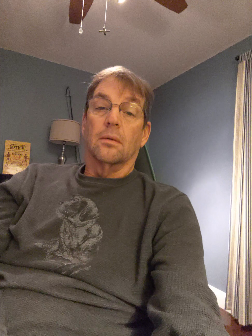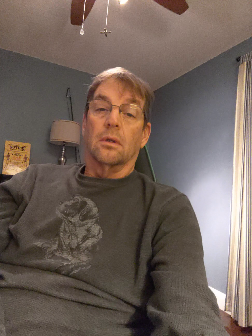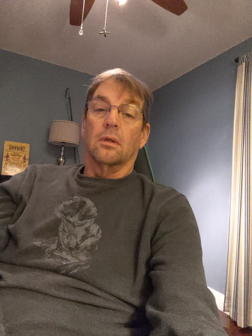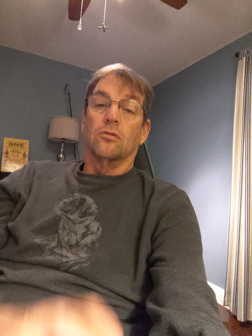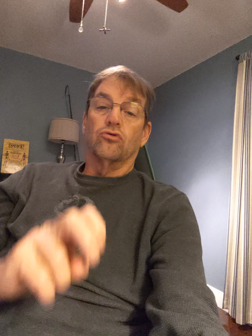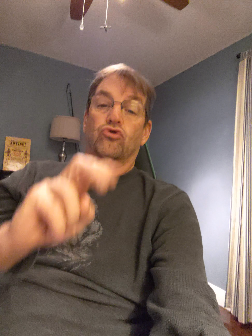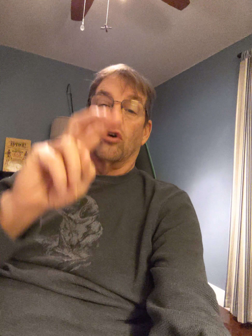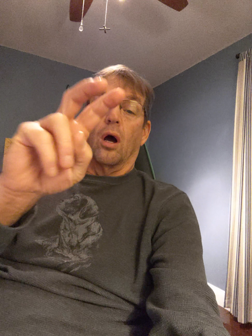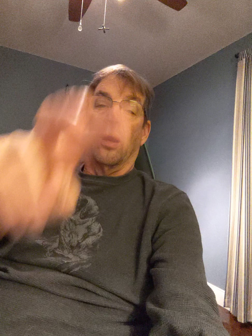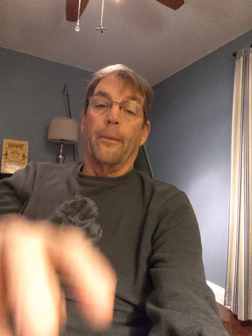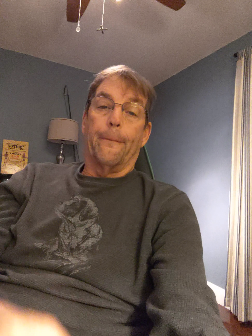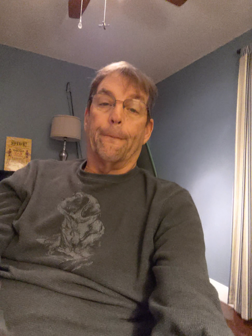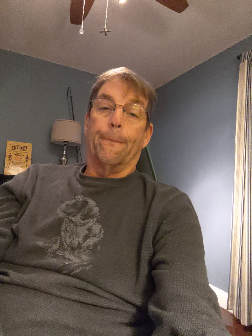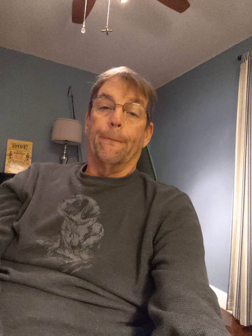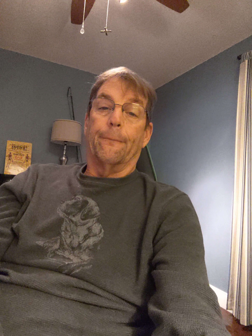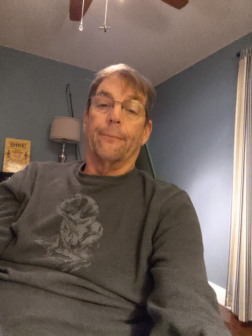jump